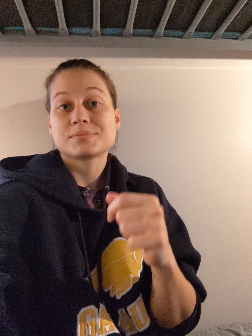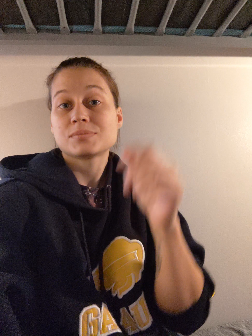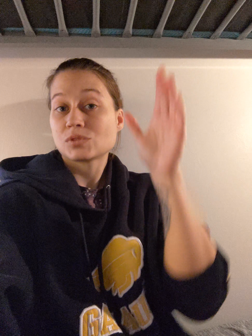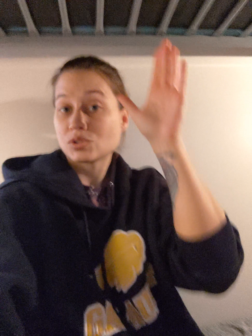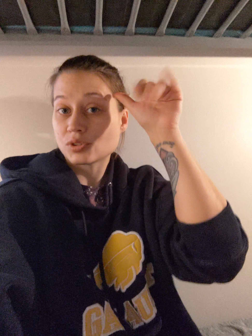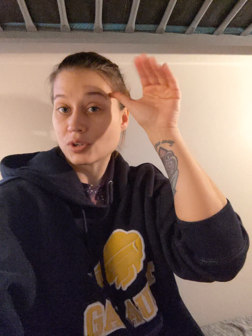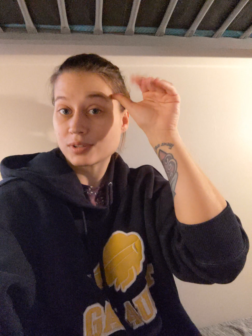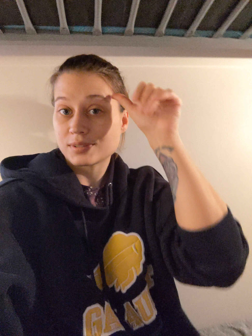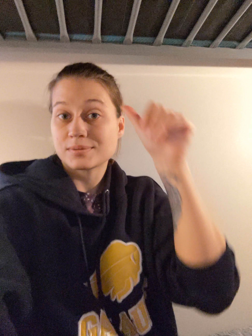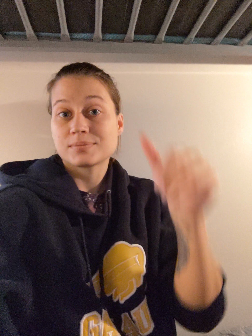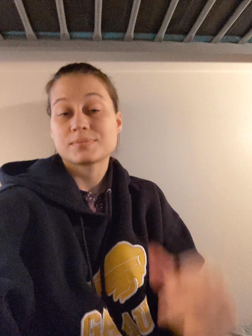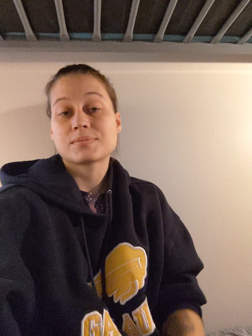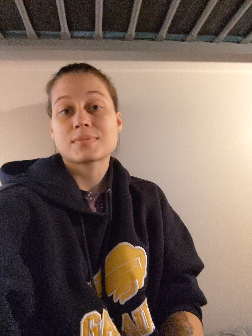donkey